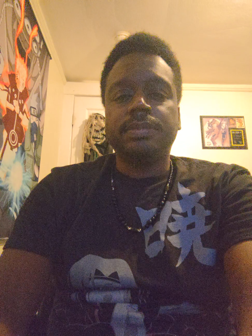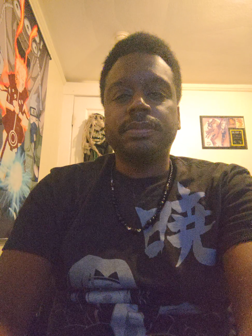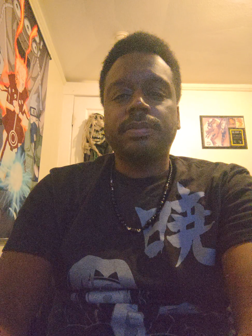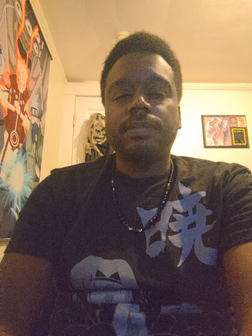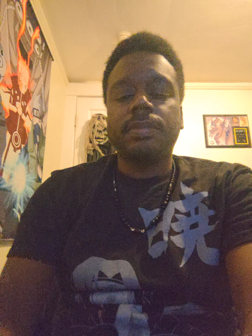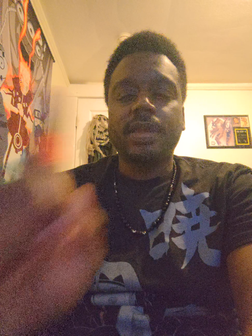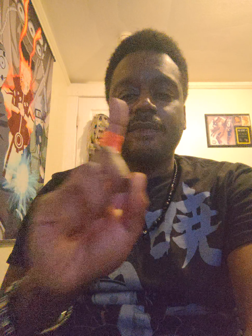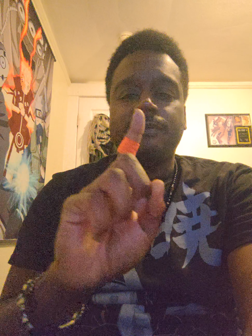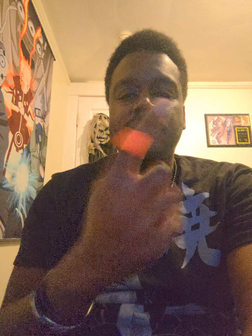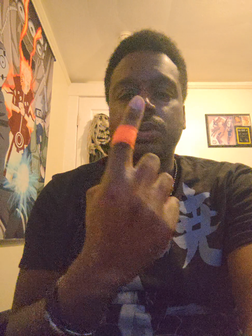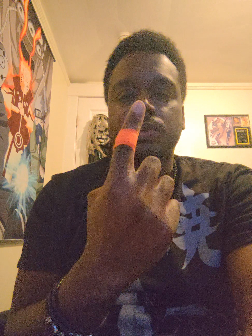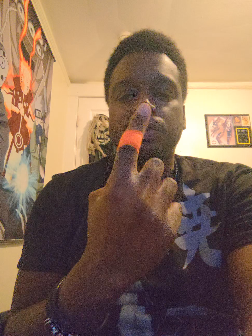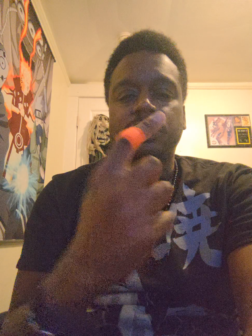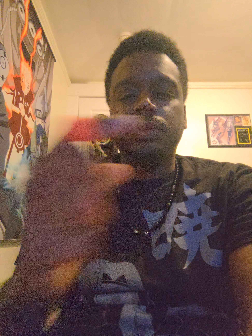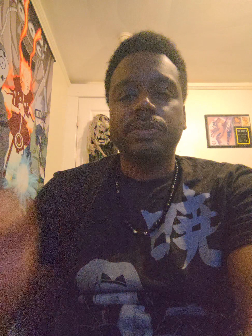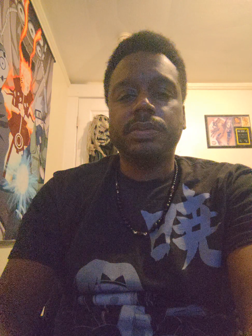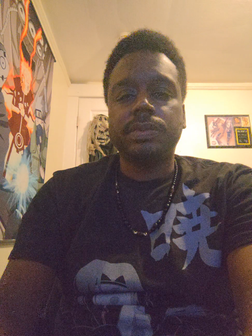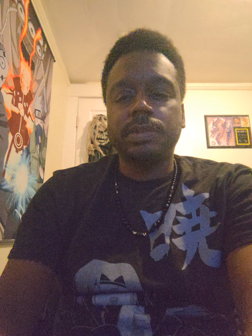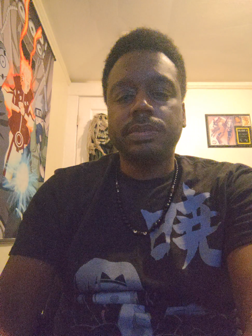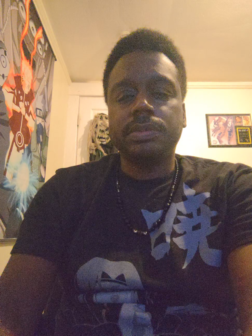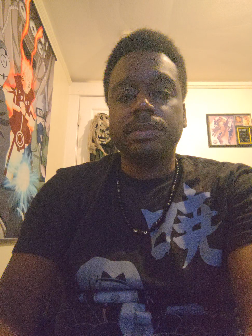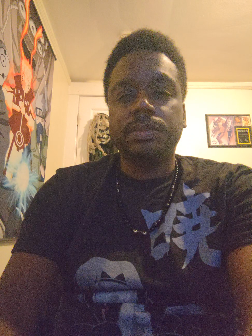first